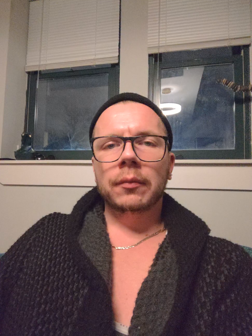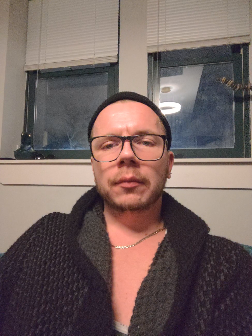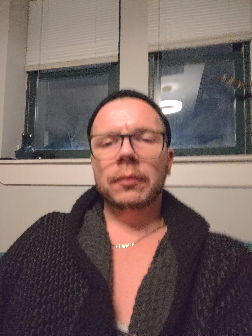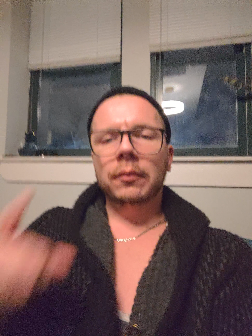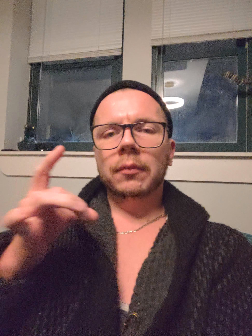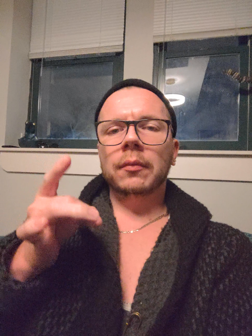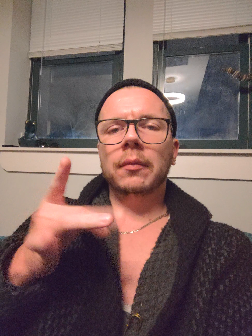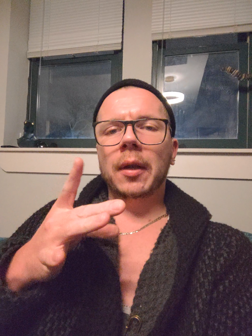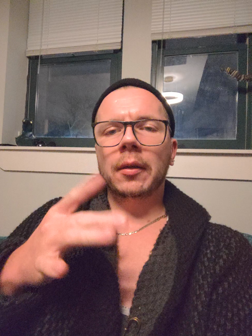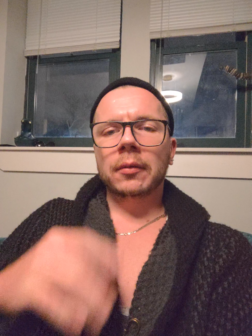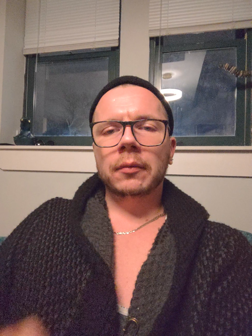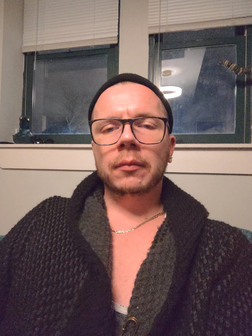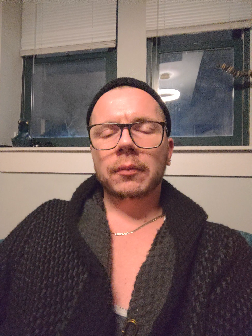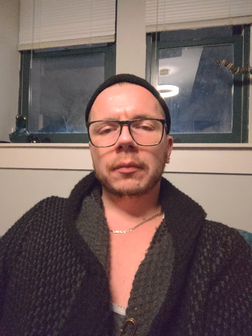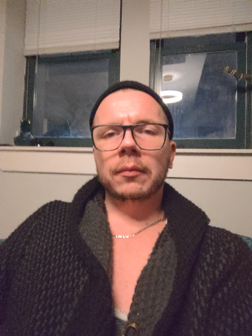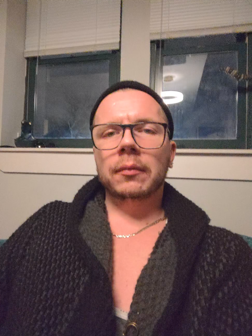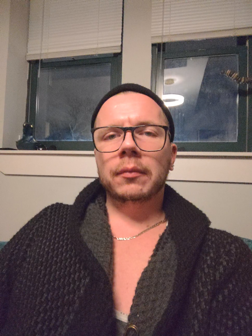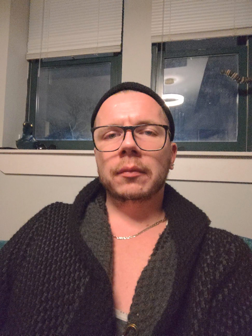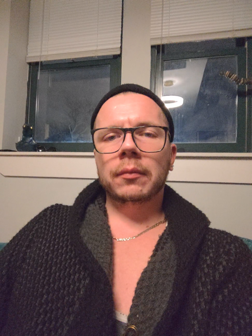hate